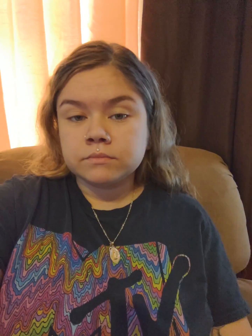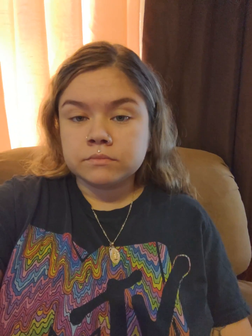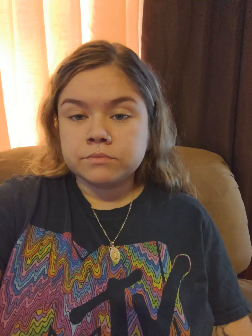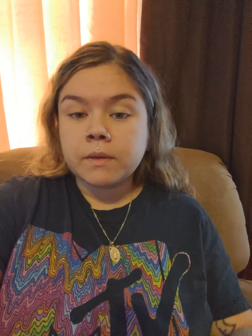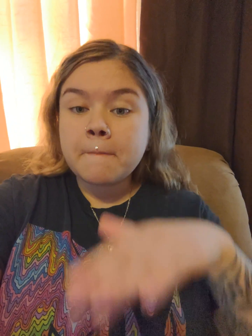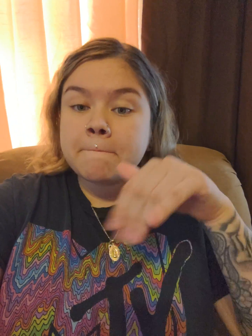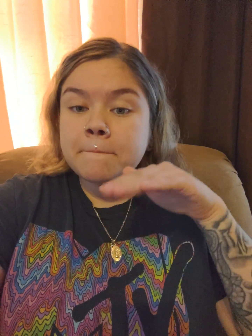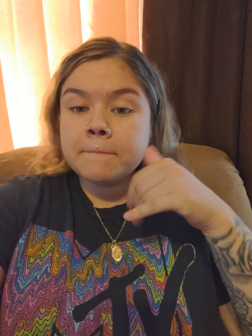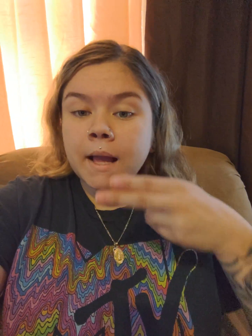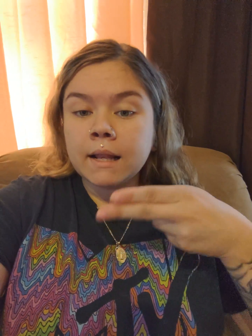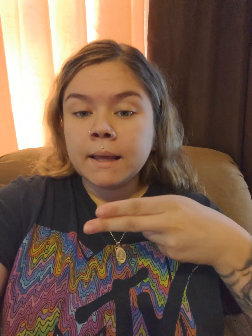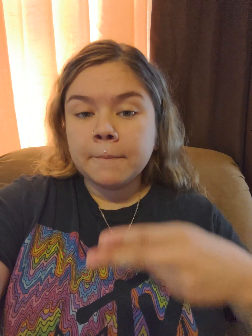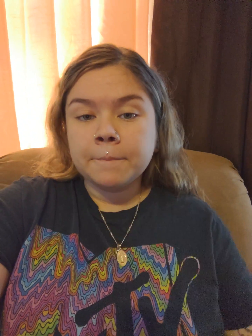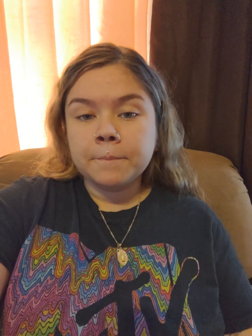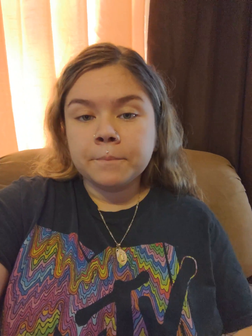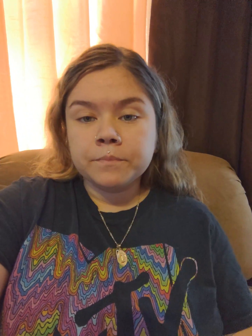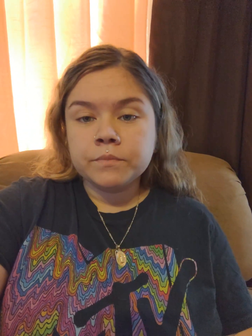pet's name